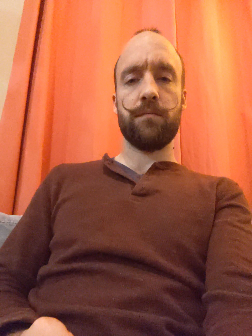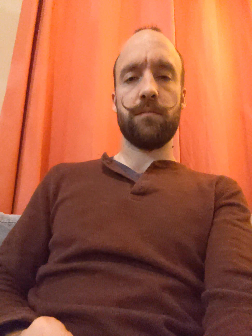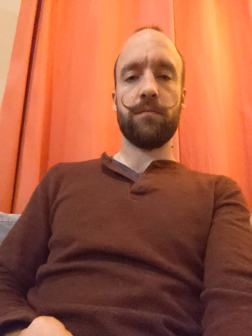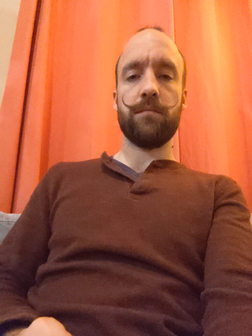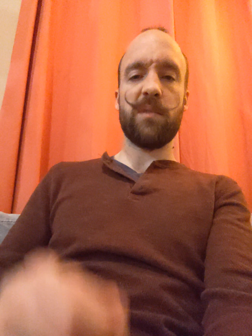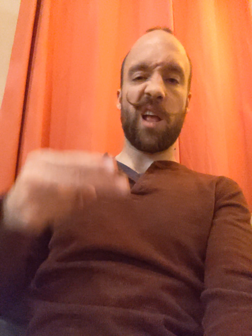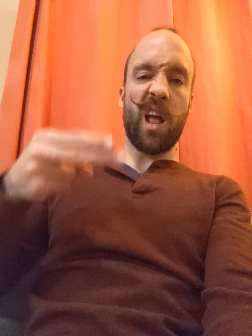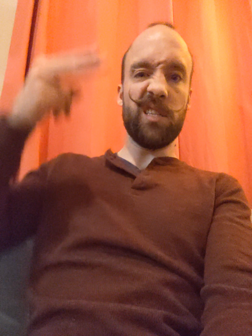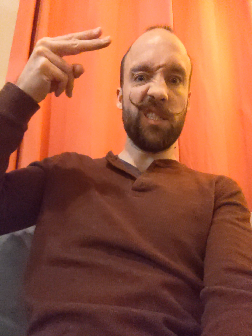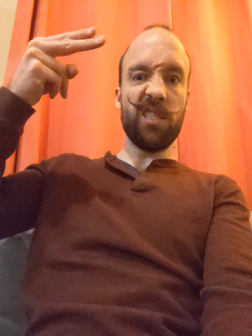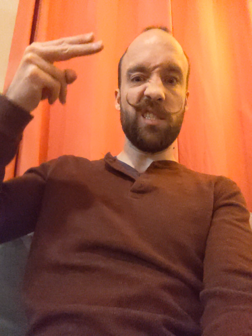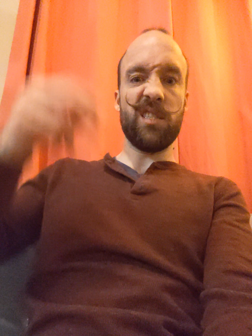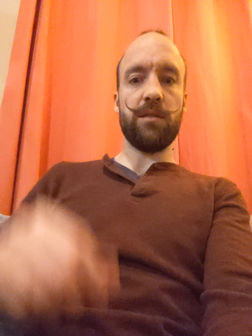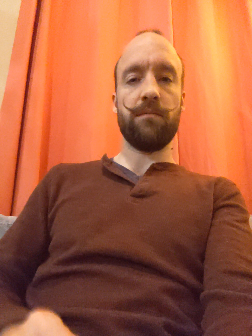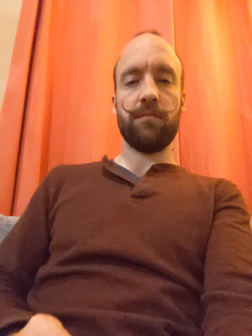high